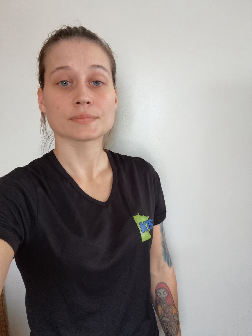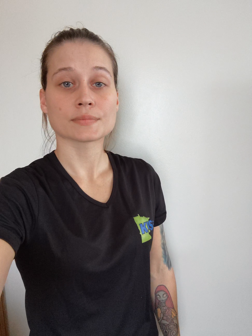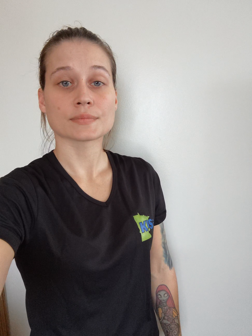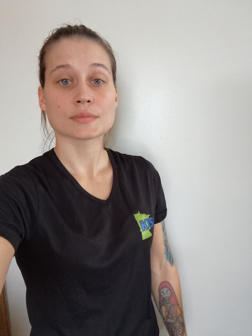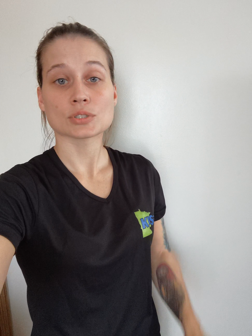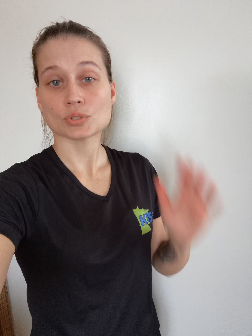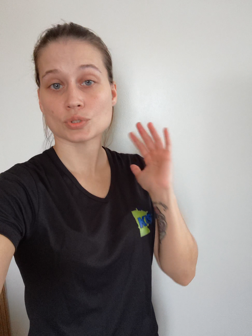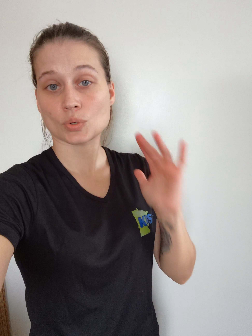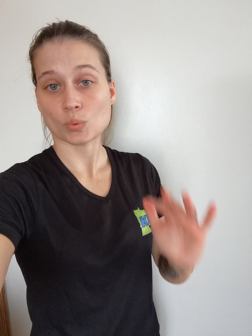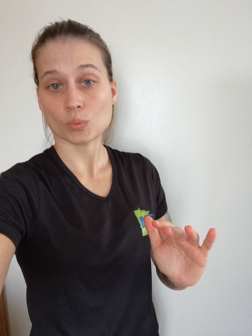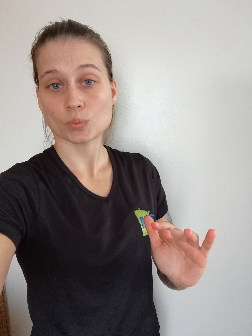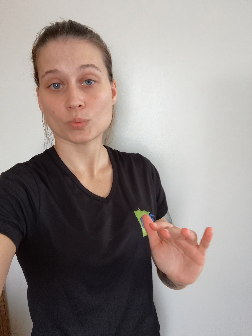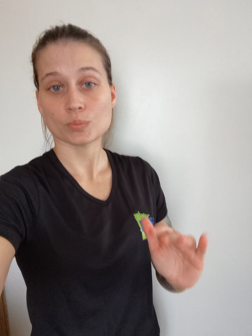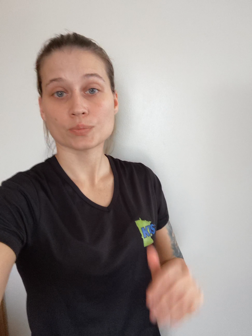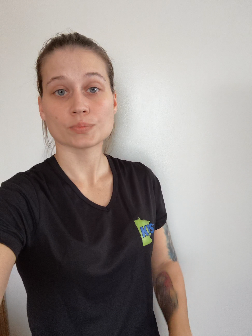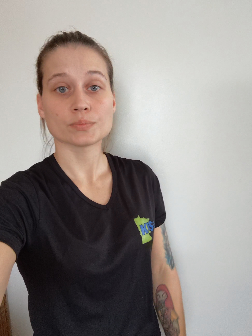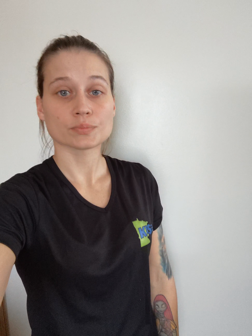snow